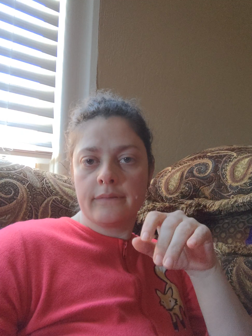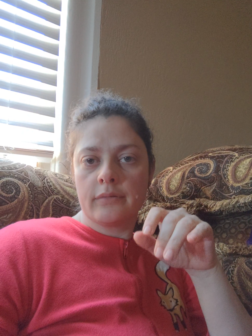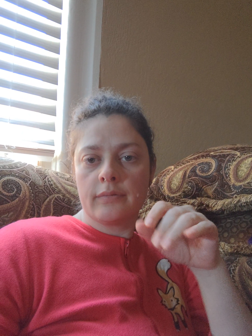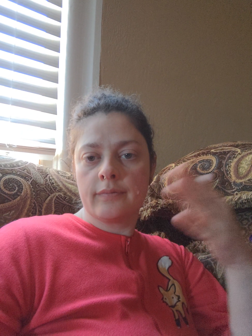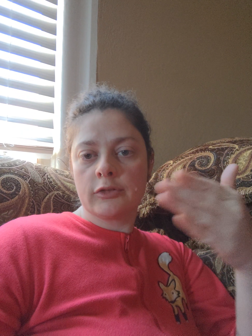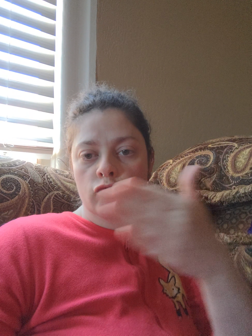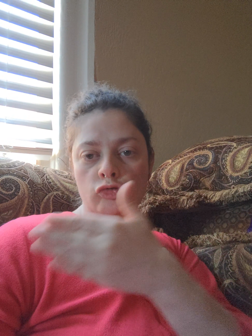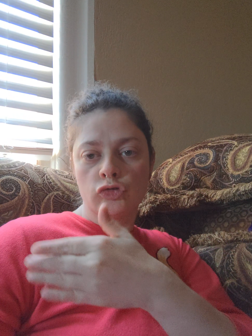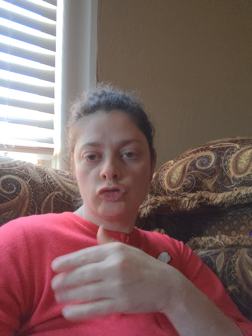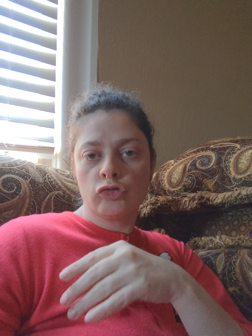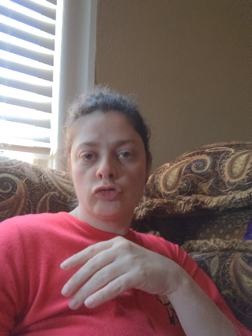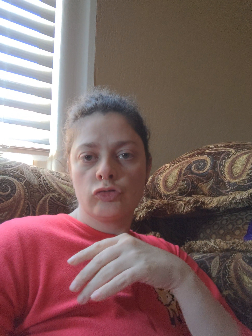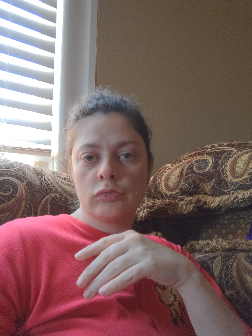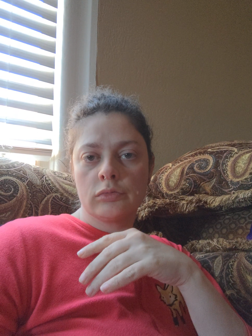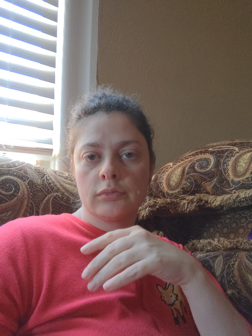fish